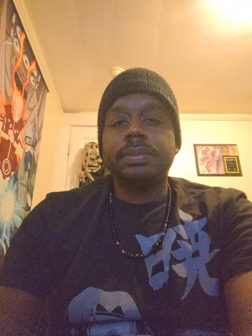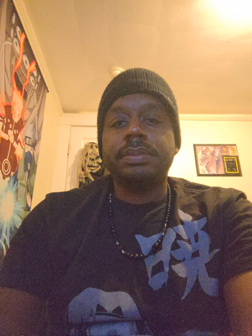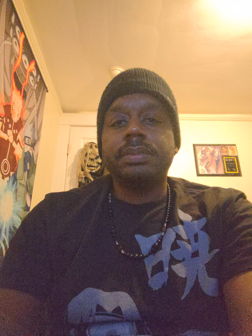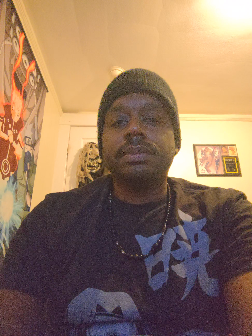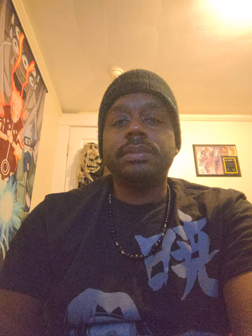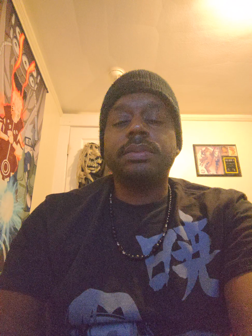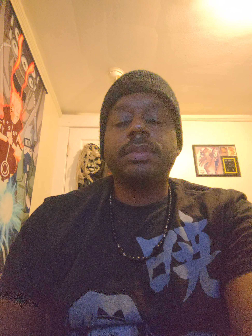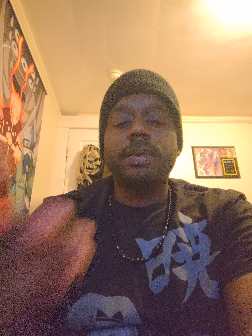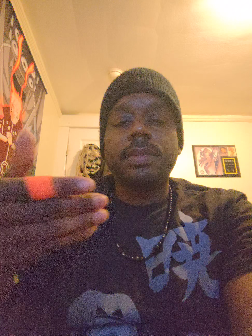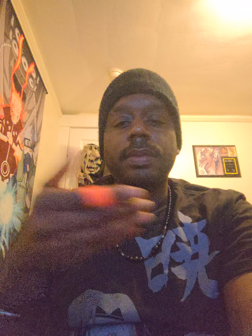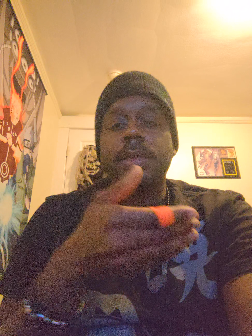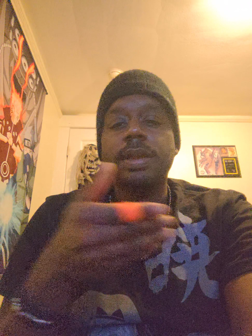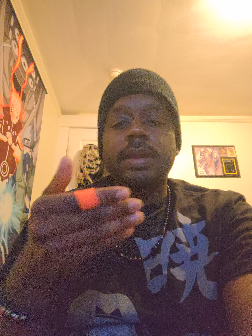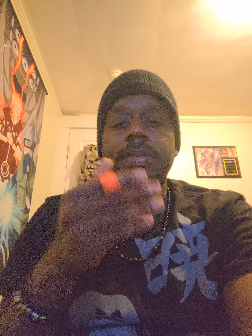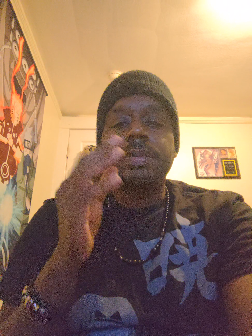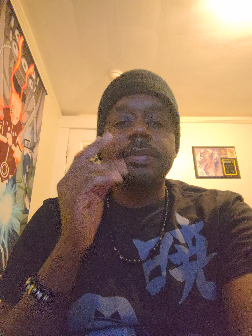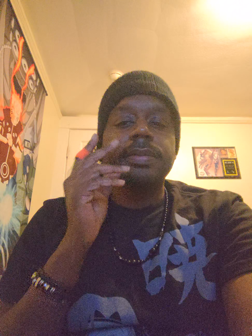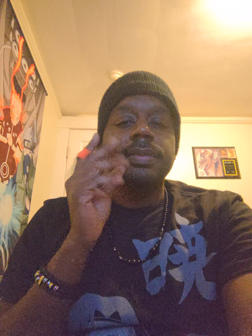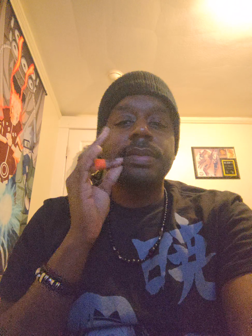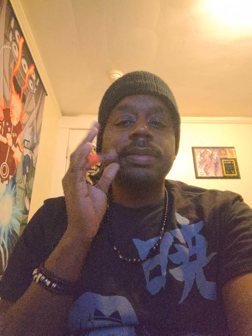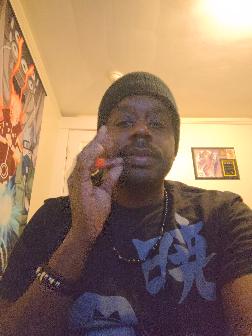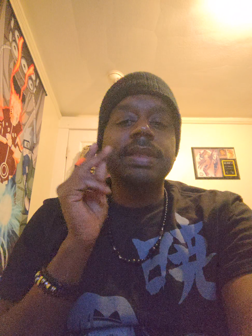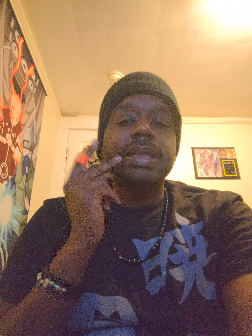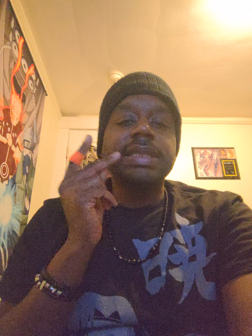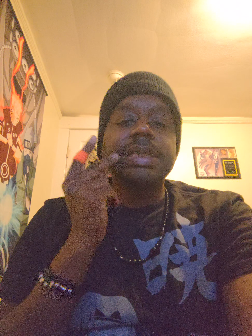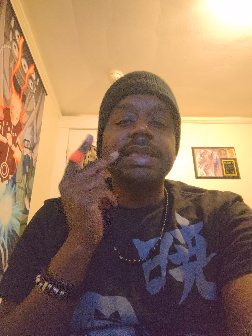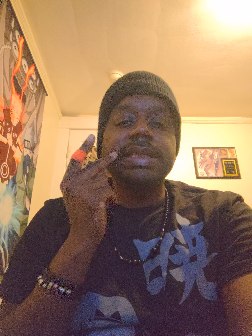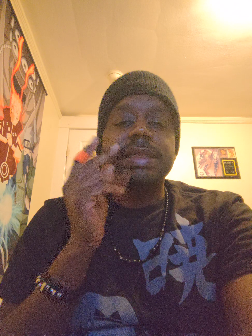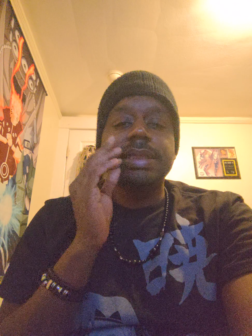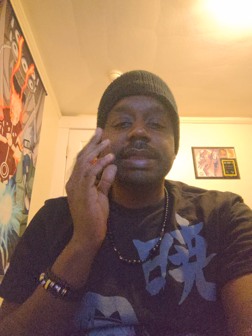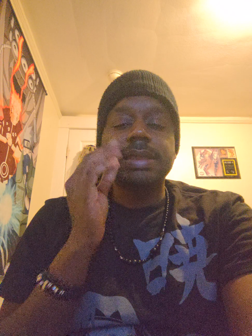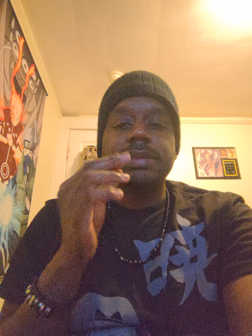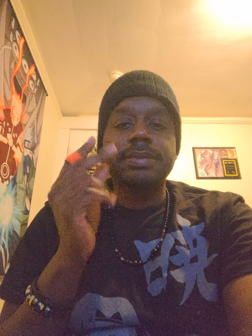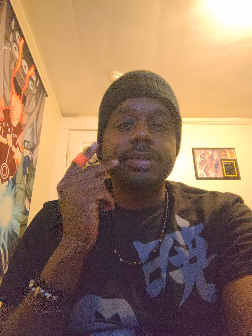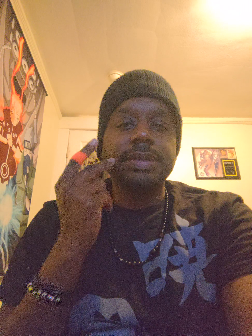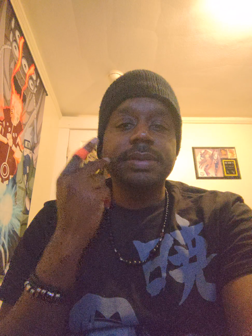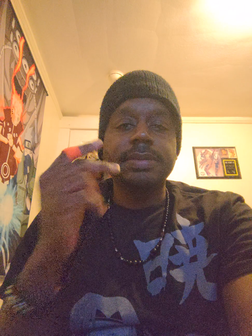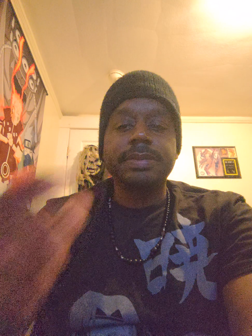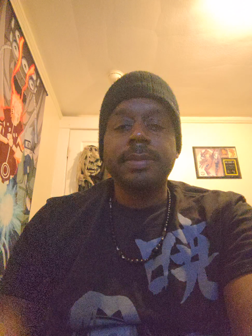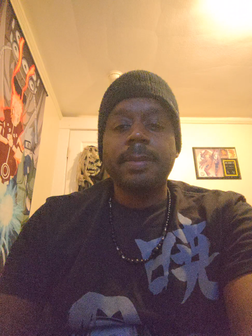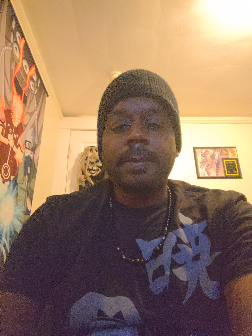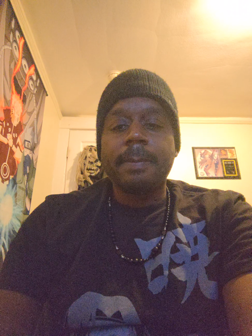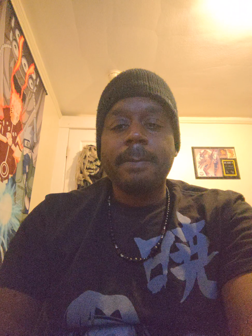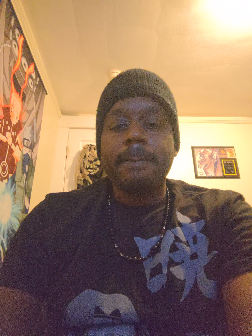kitty